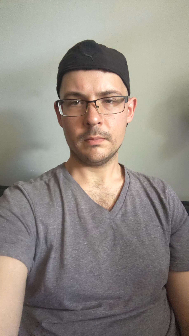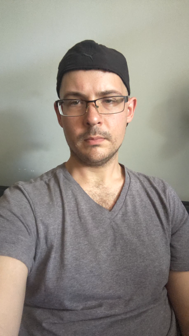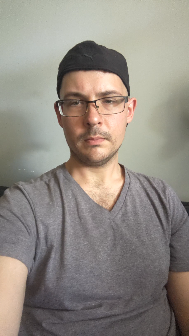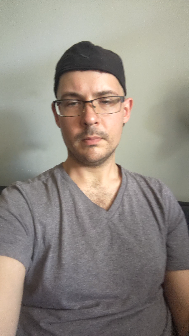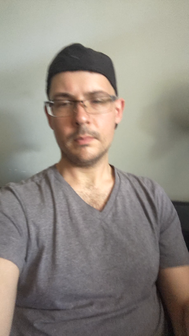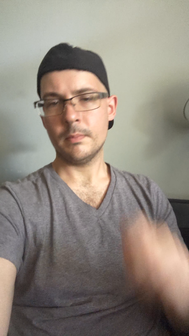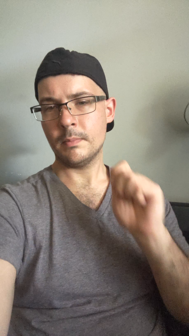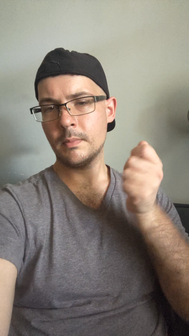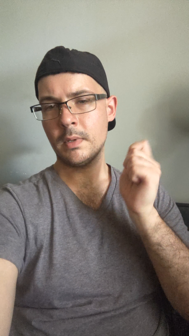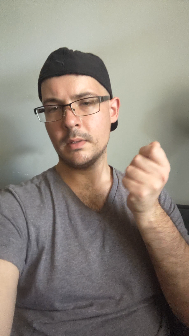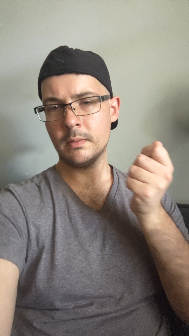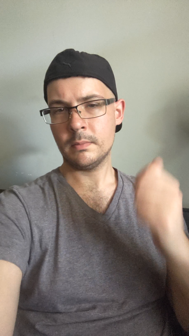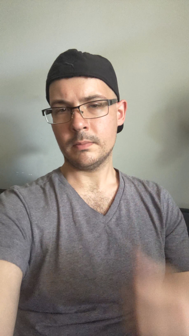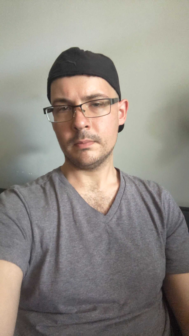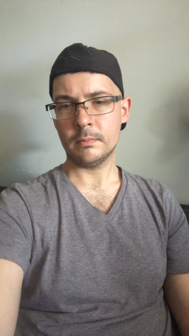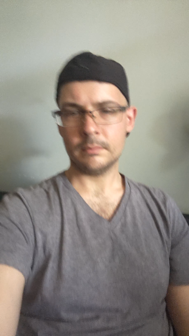bat